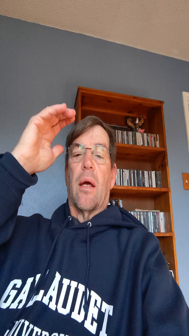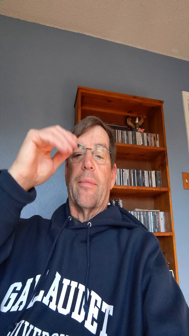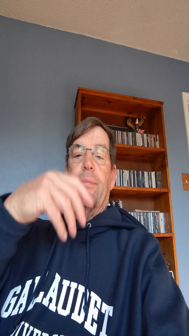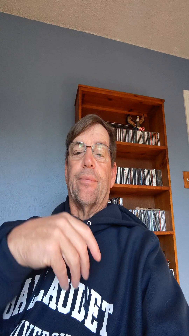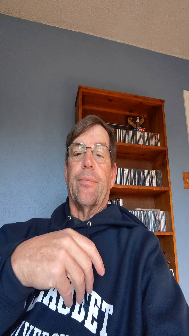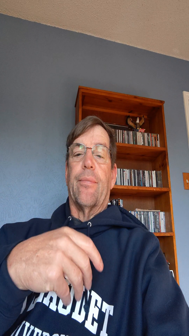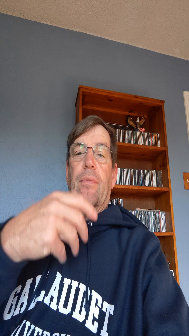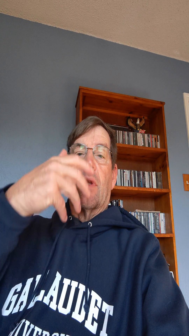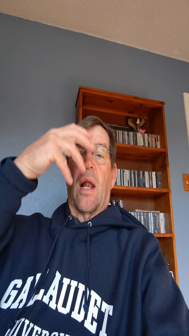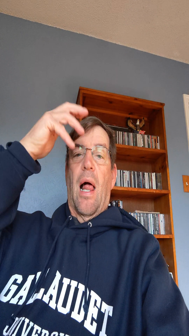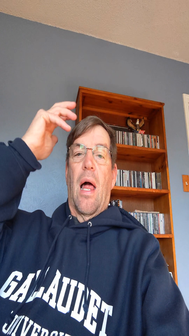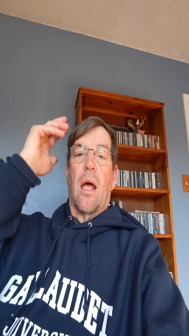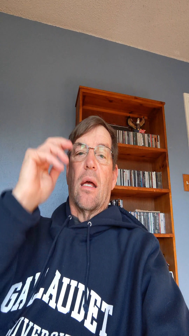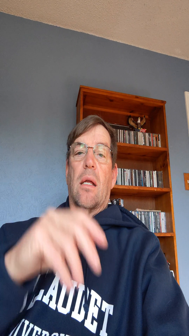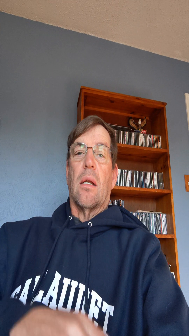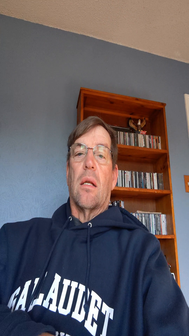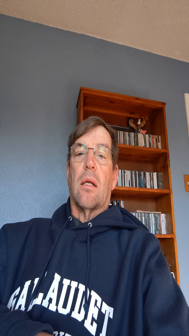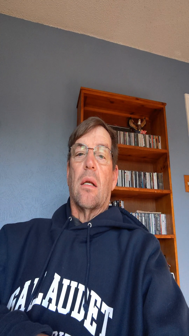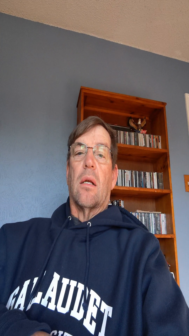lion